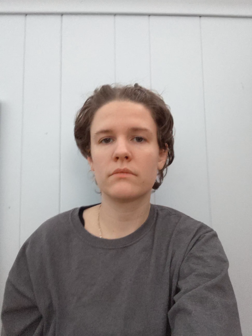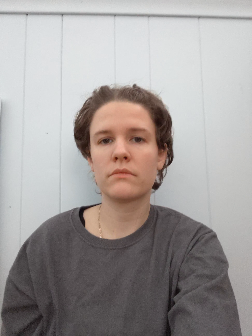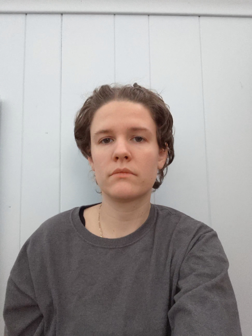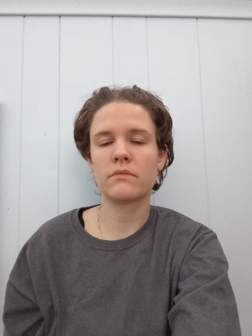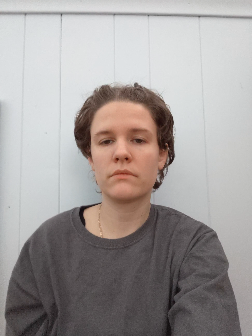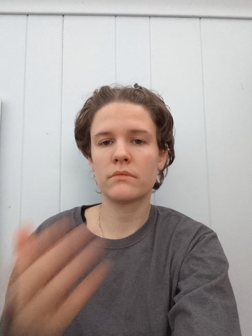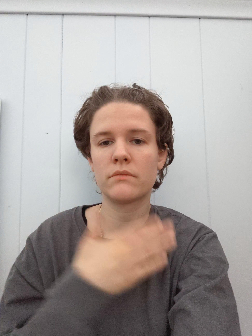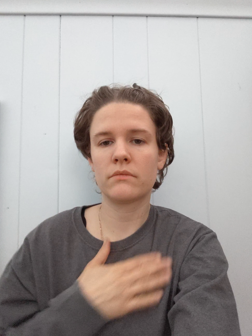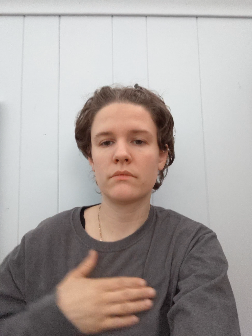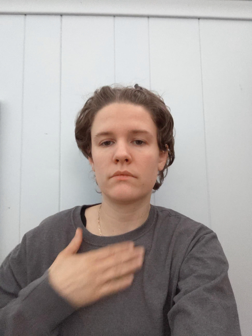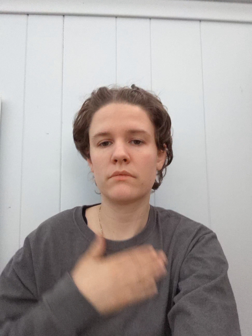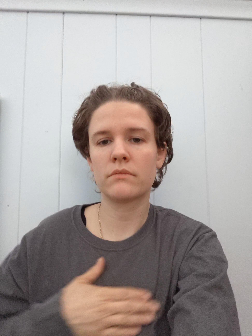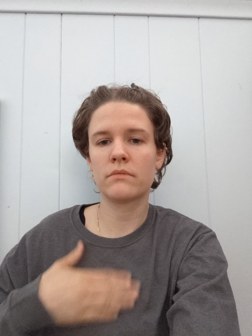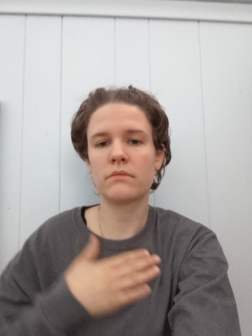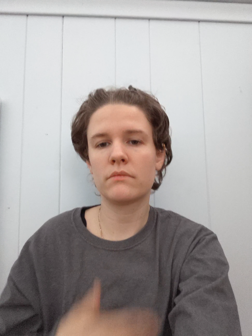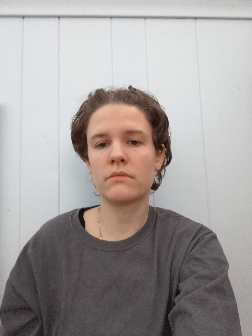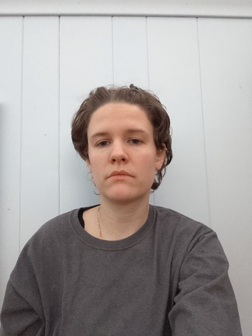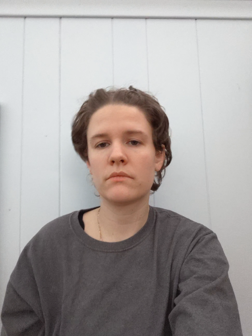please